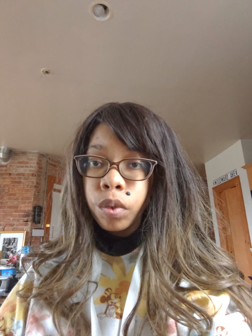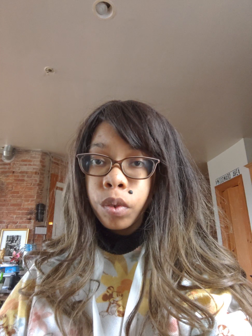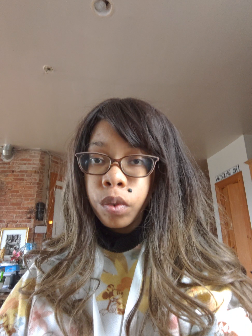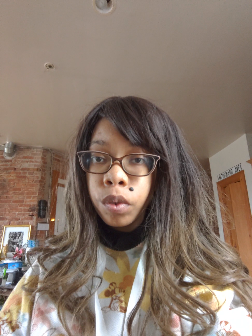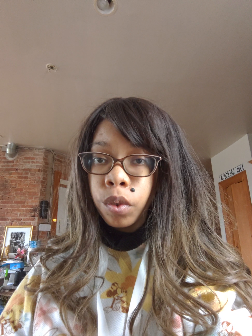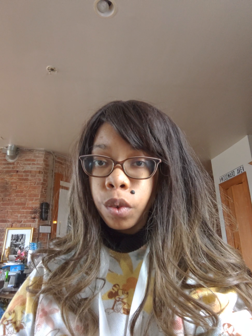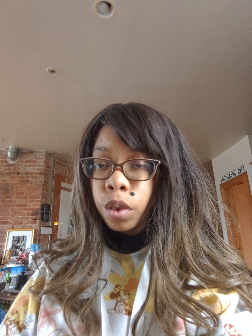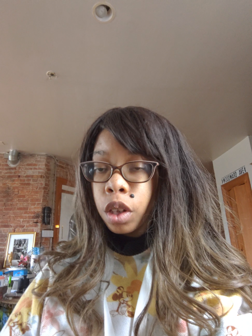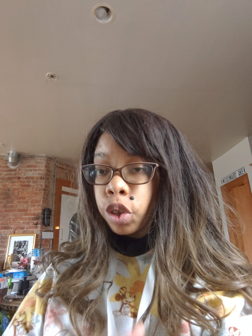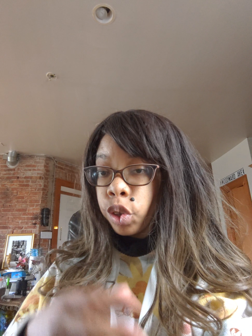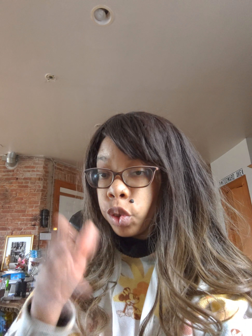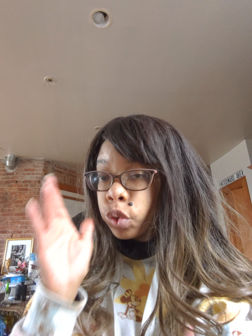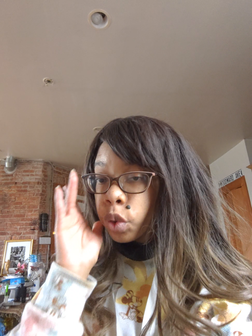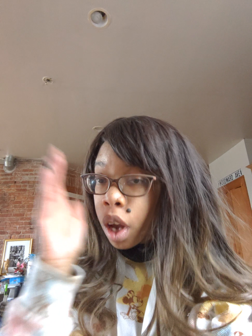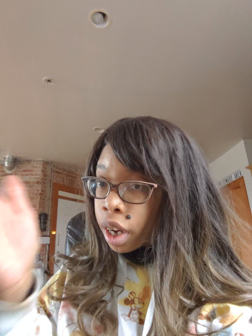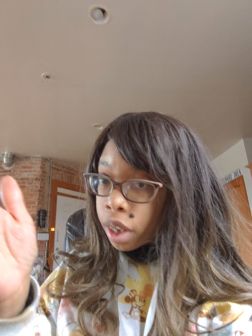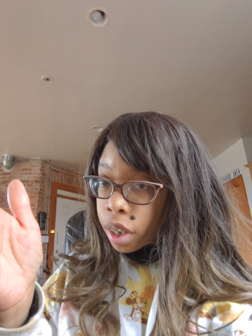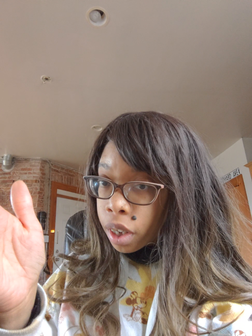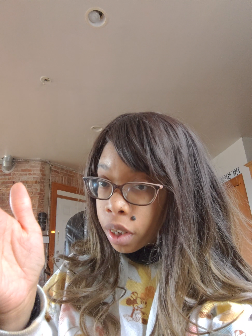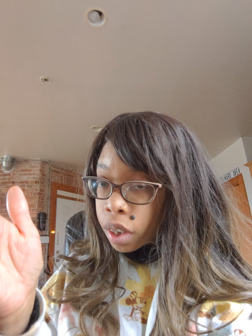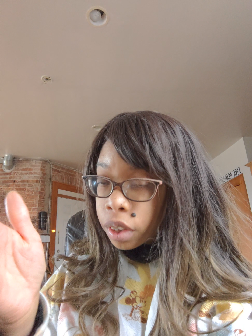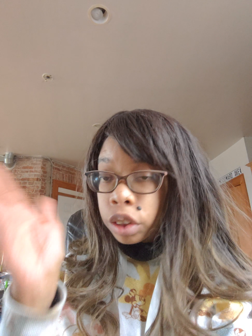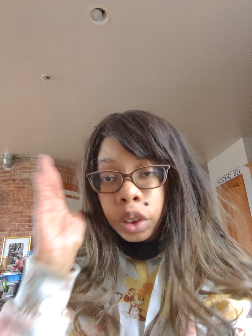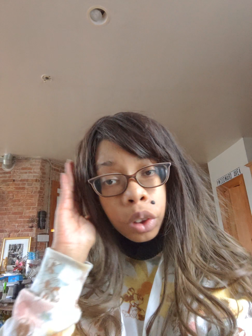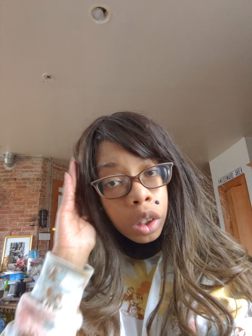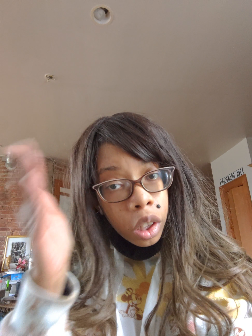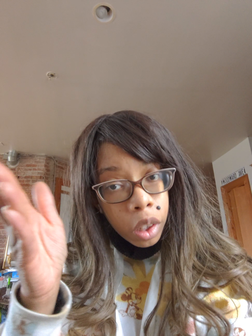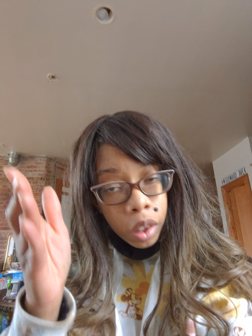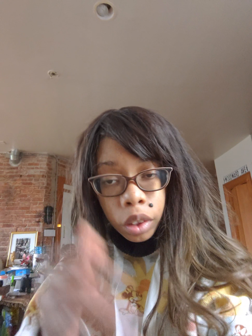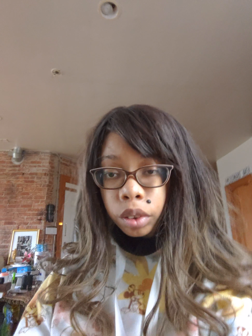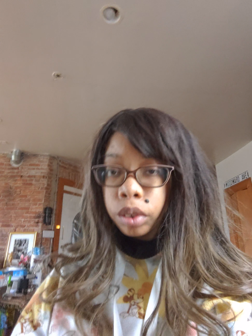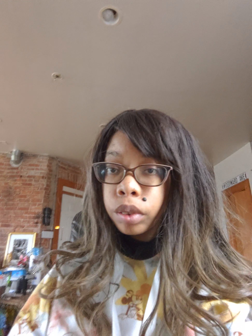will